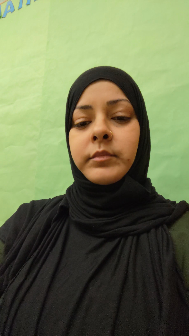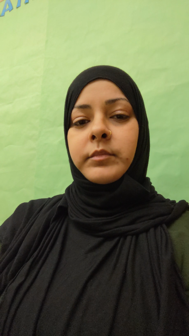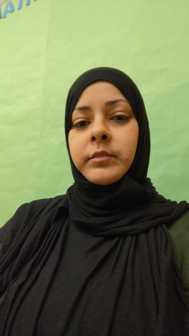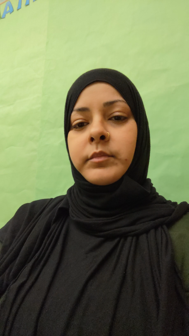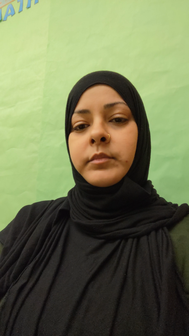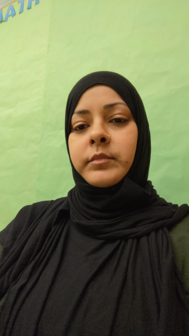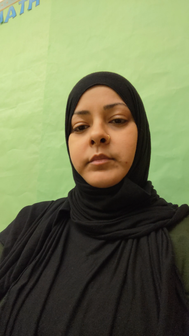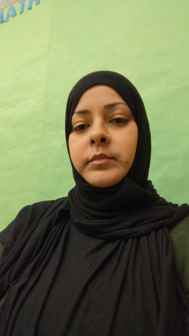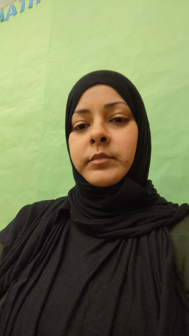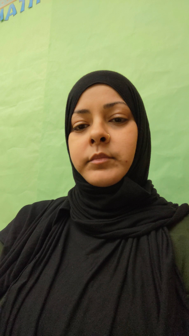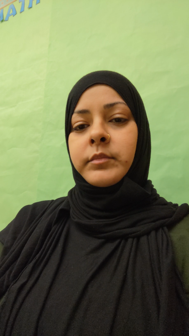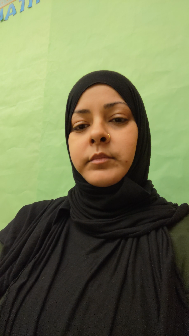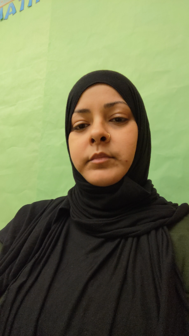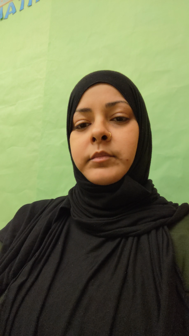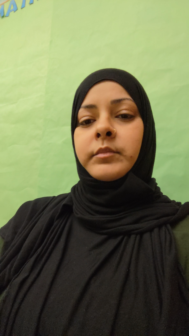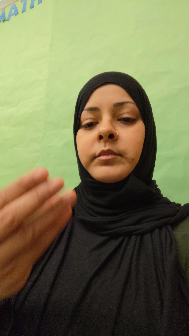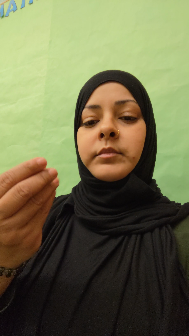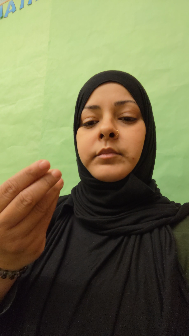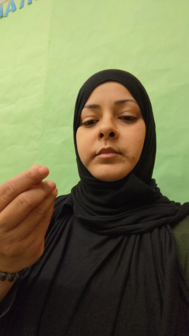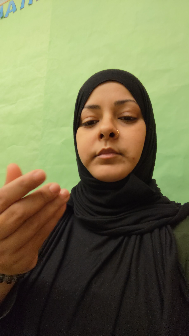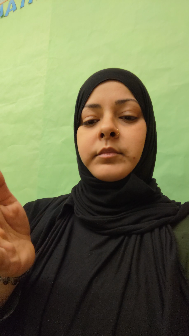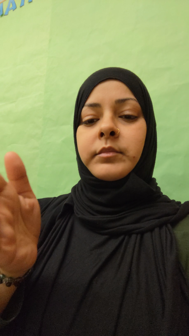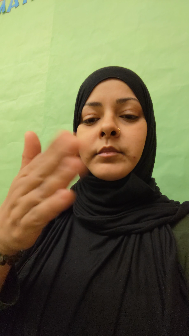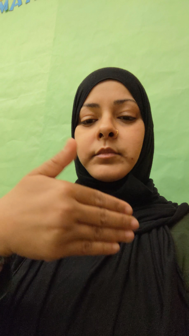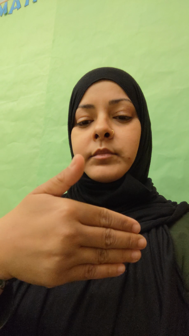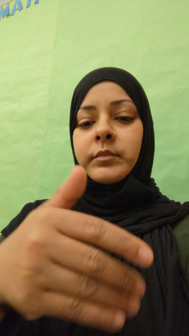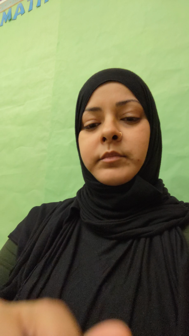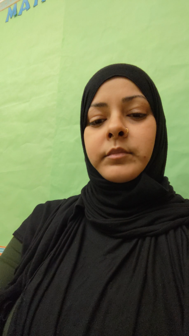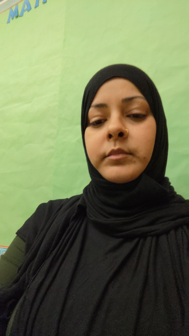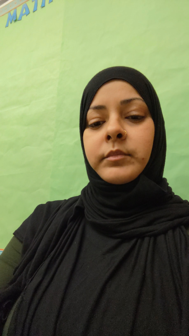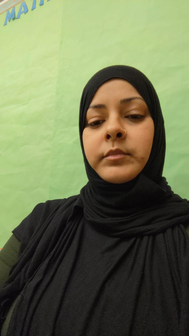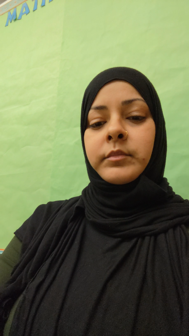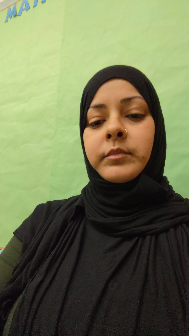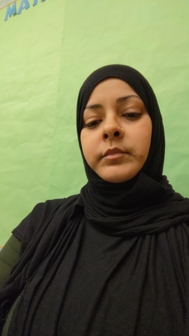sandbox